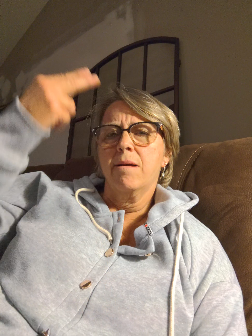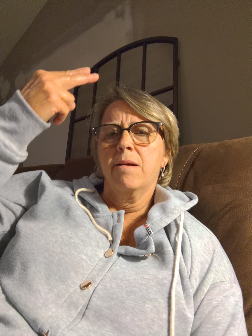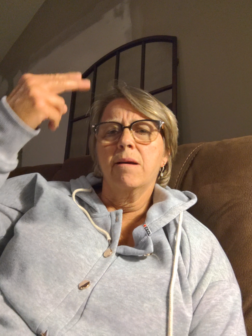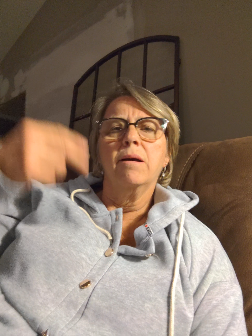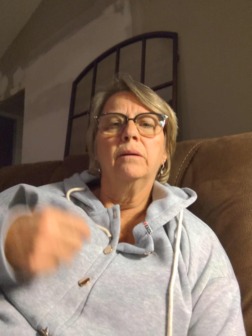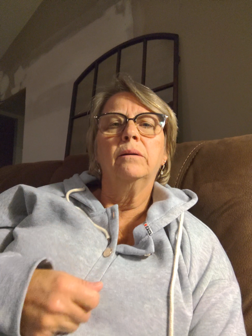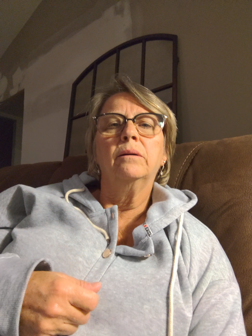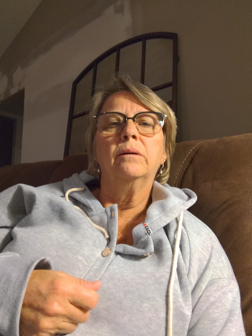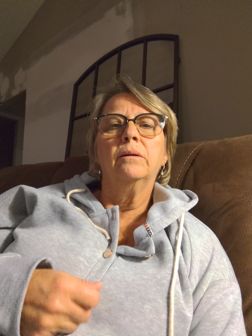high